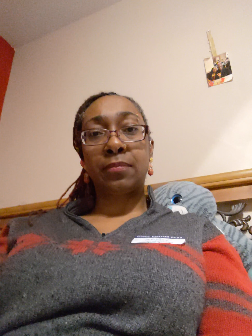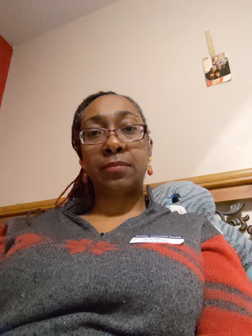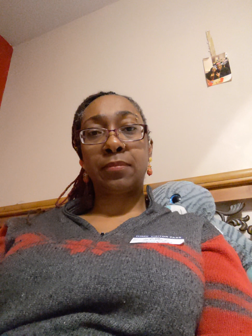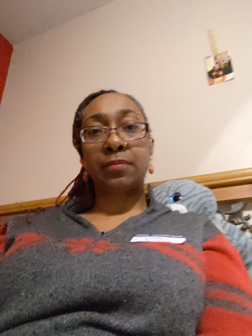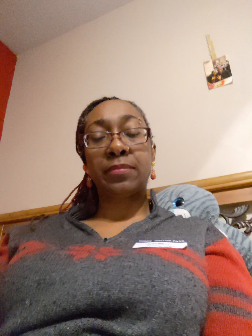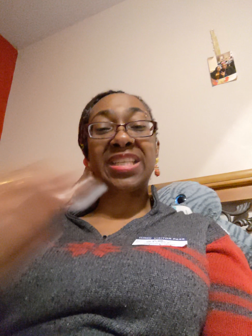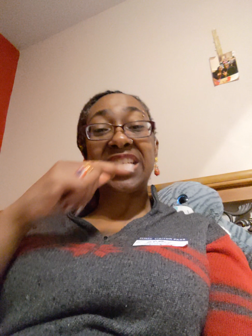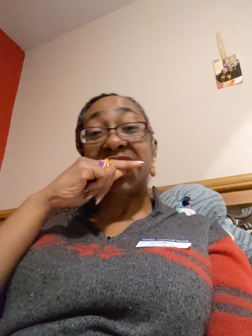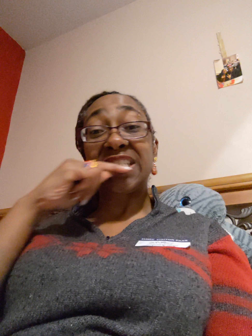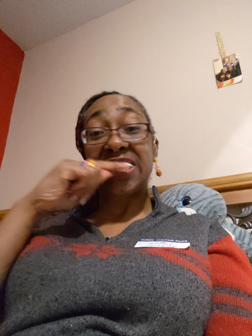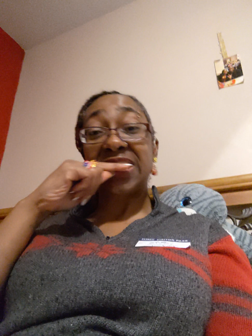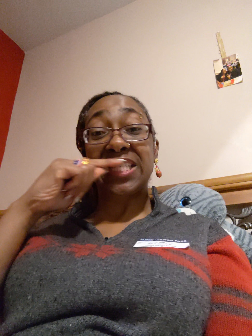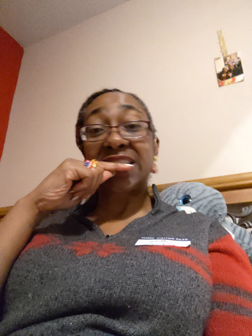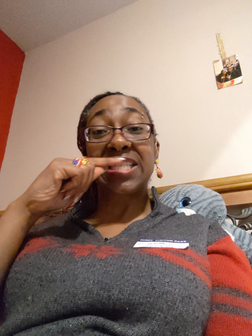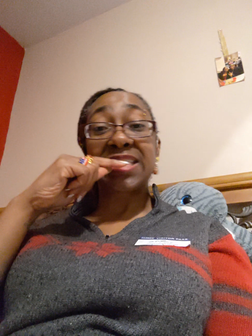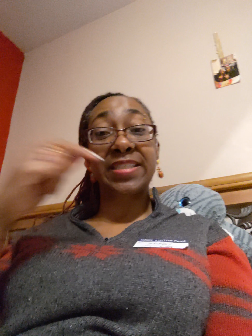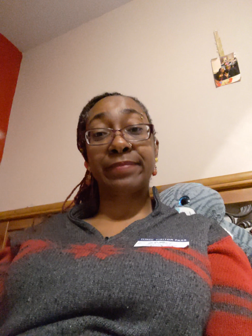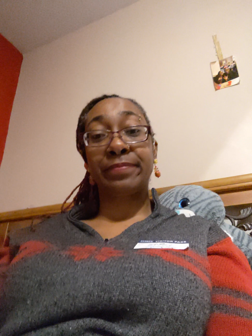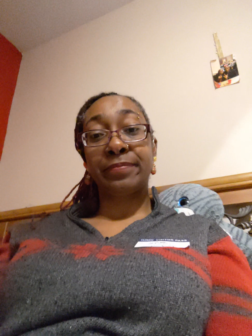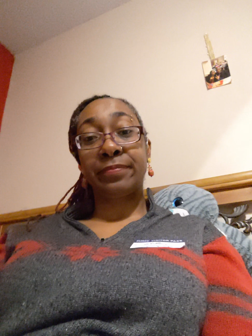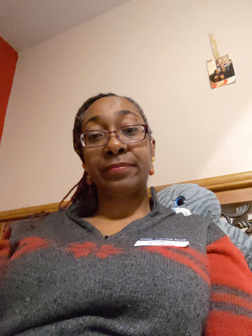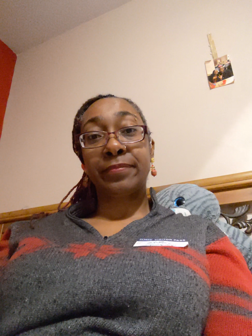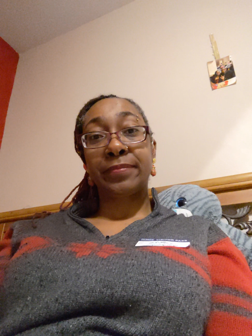toothbrush